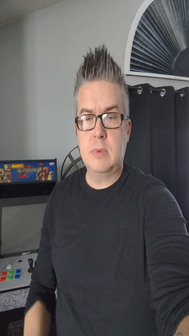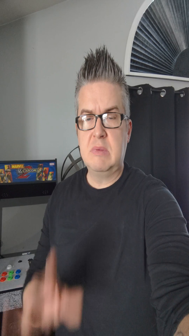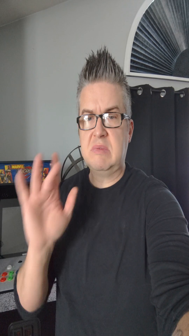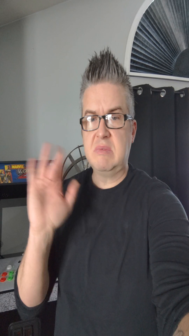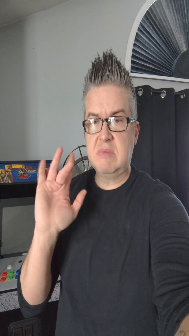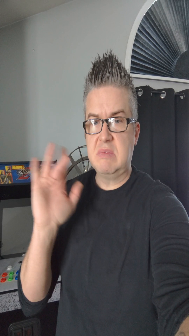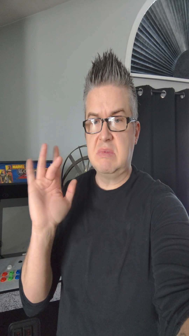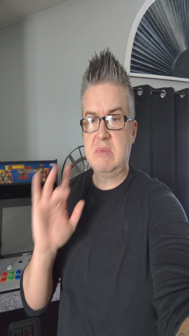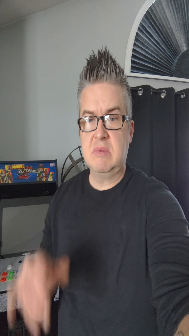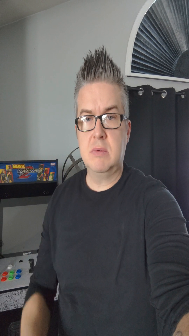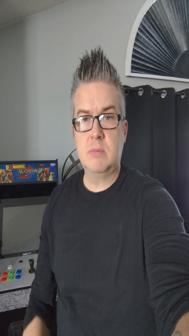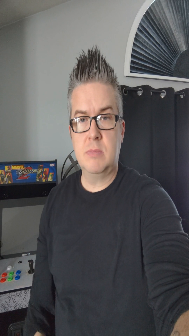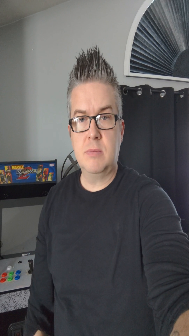yucky